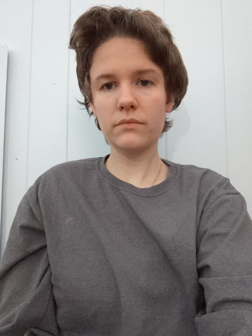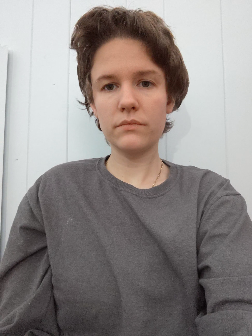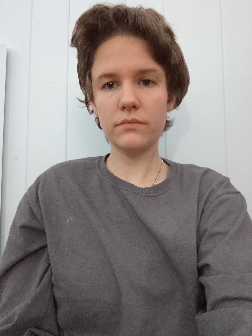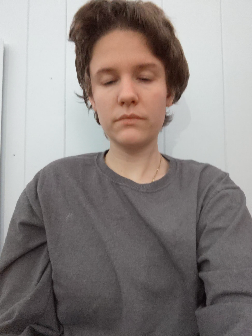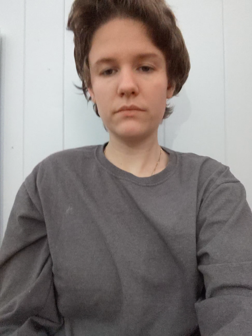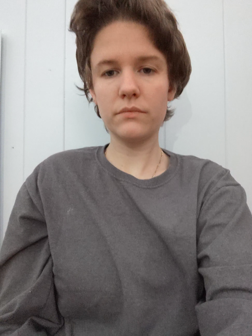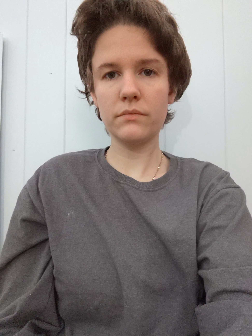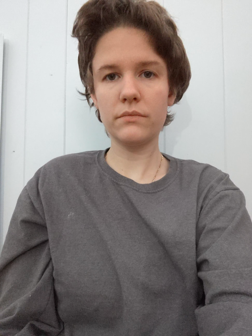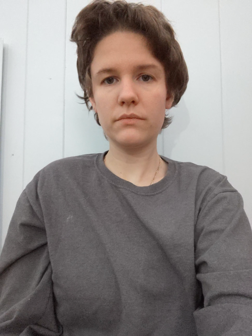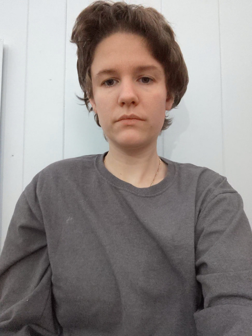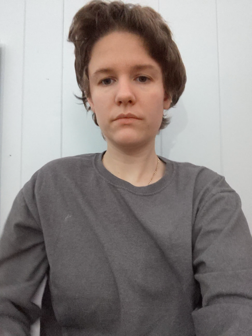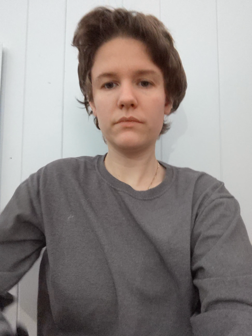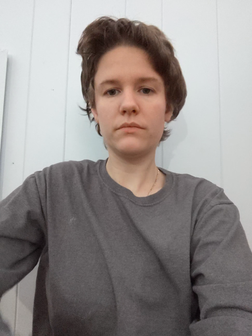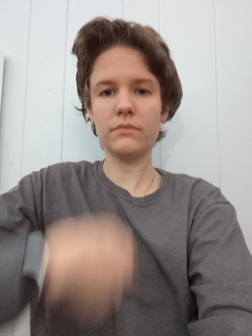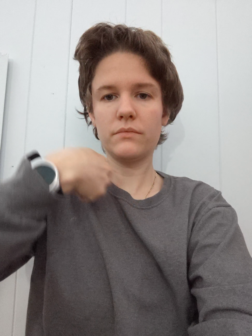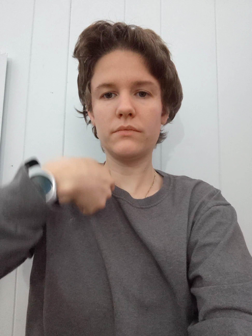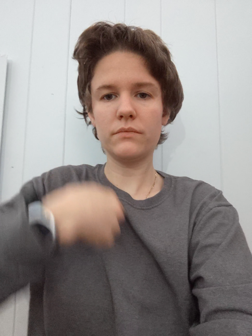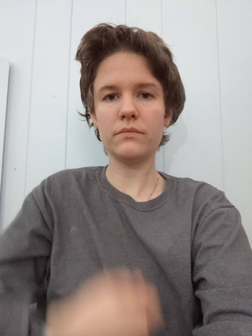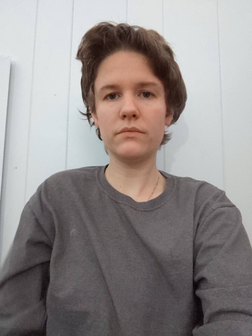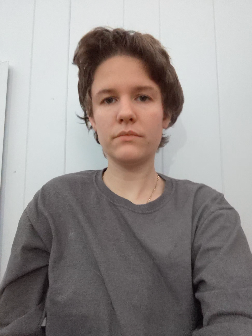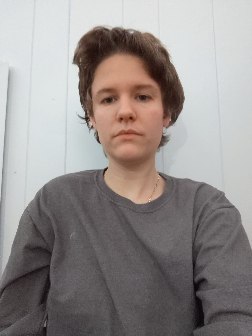zipper